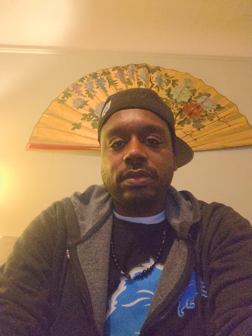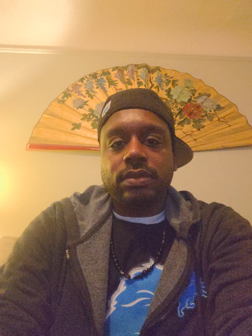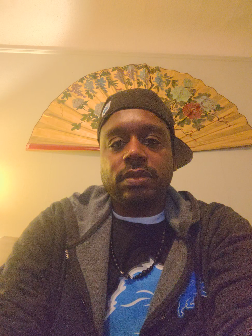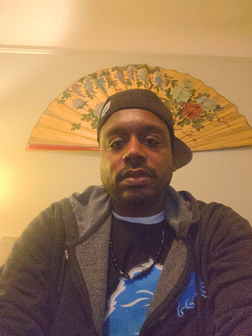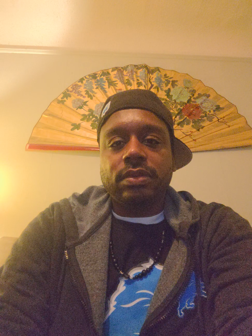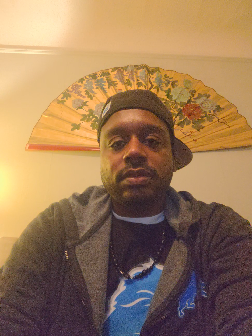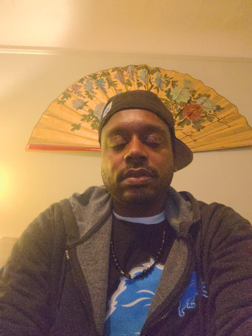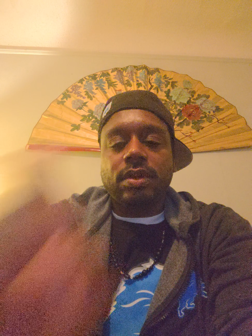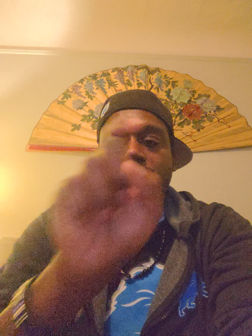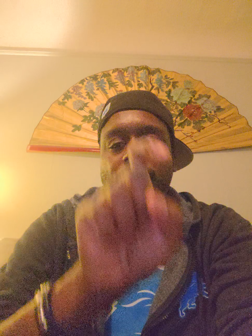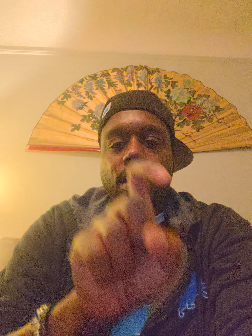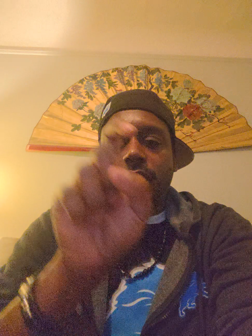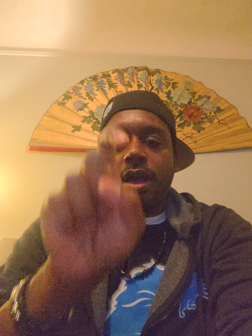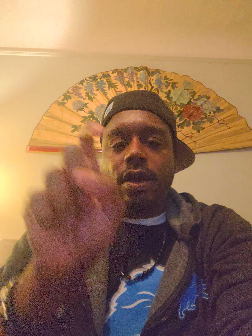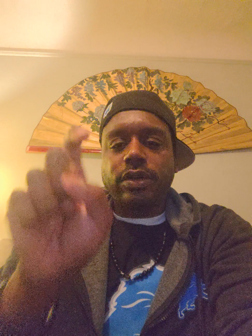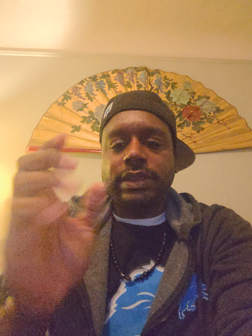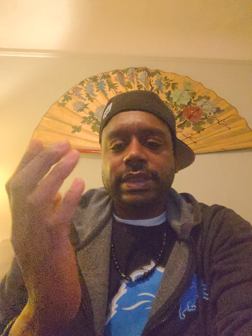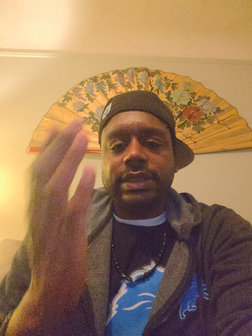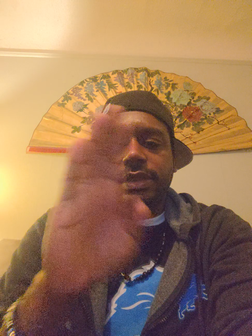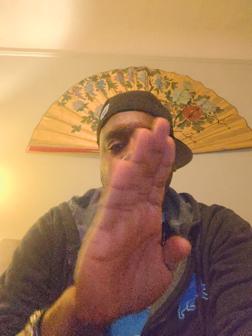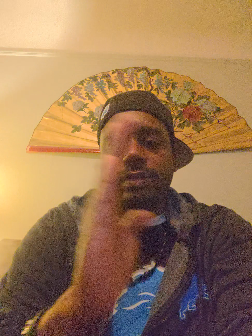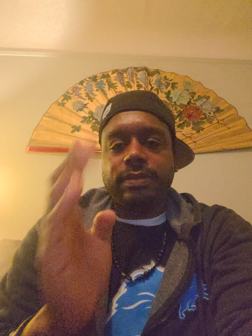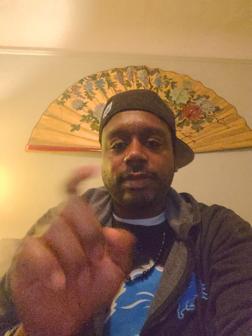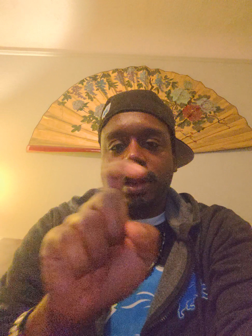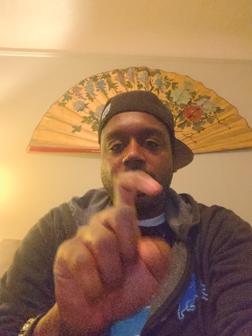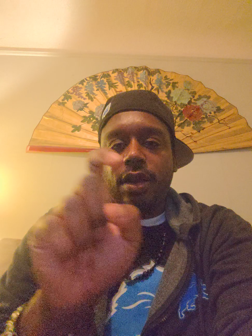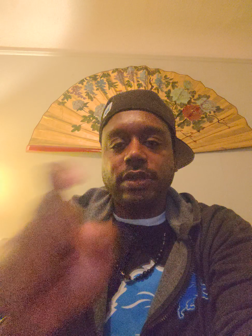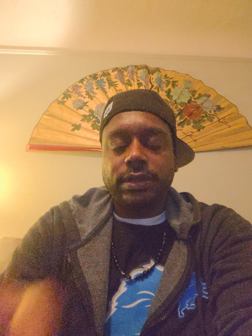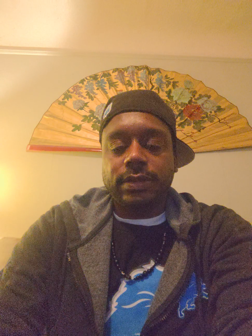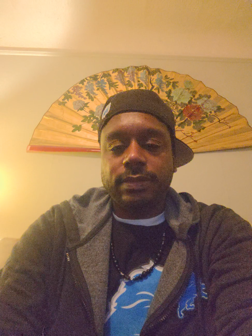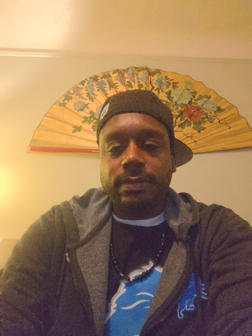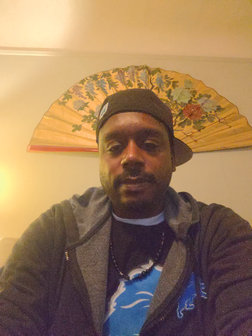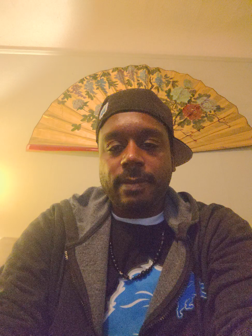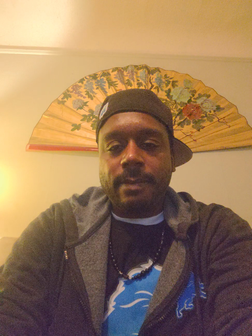closet